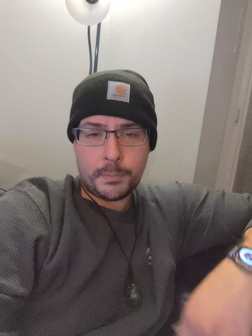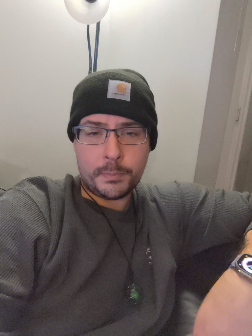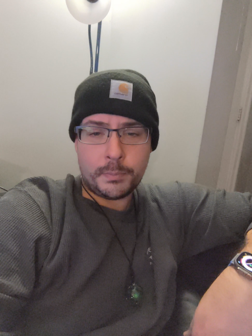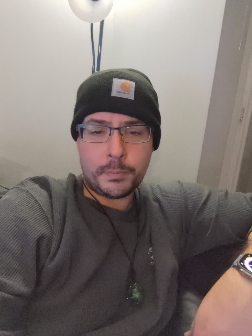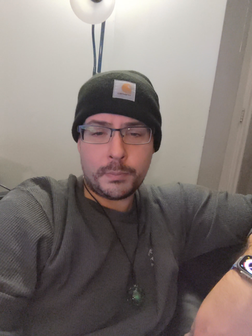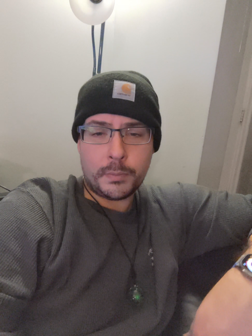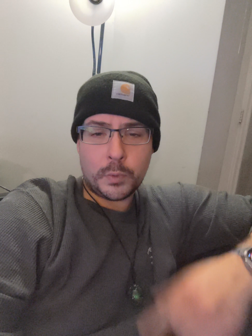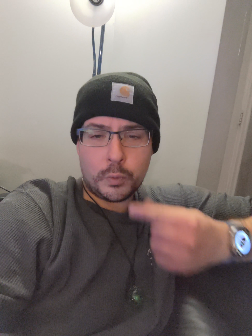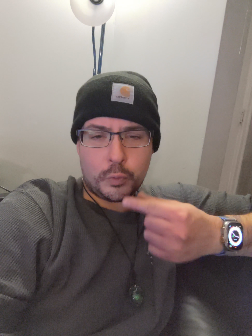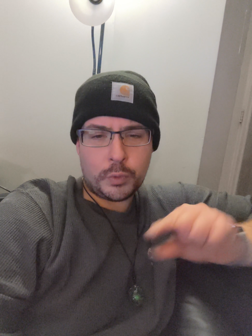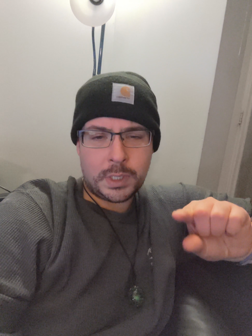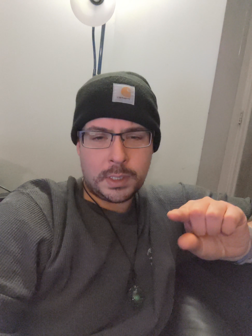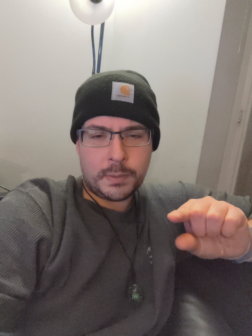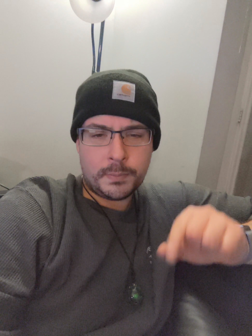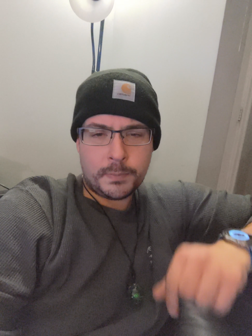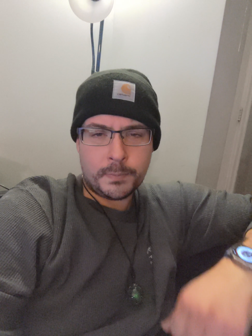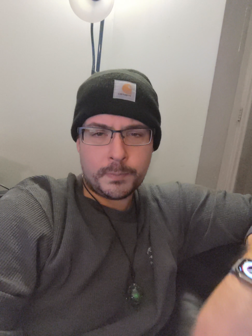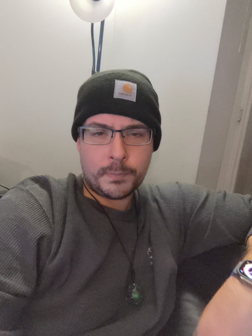green